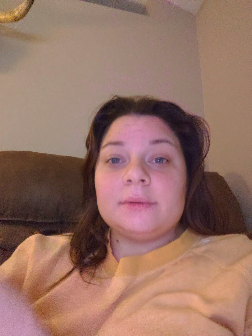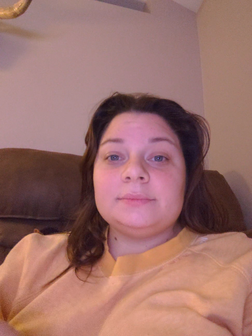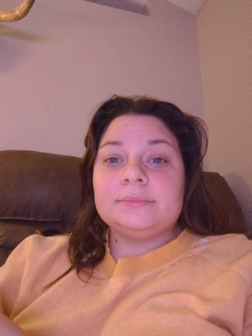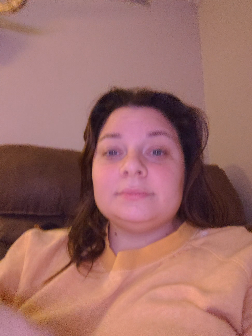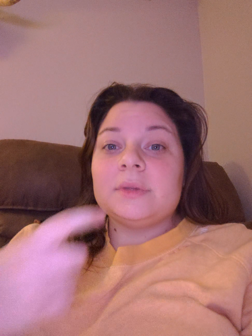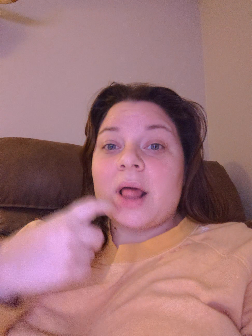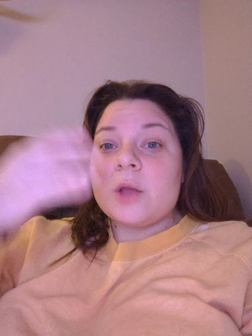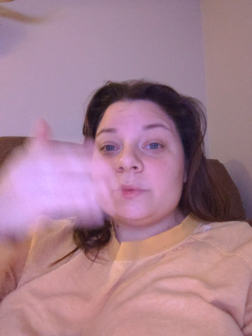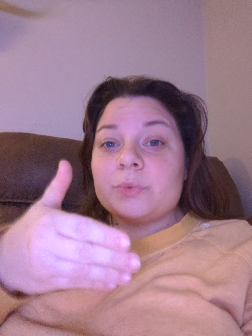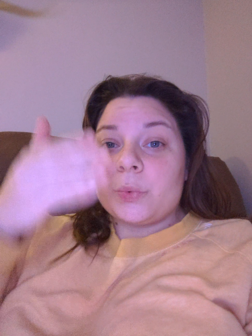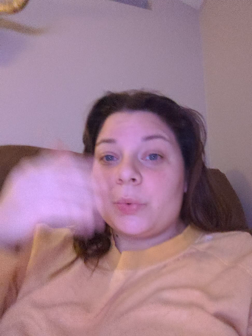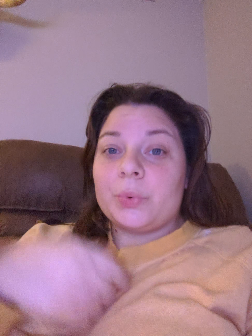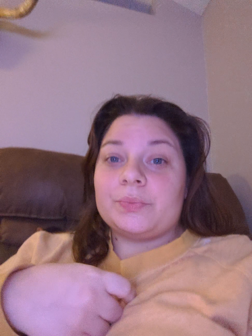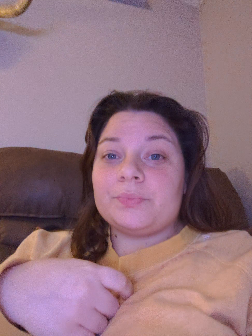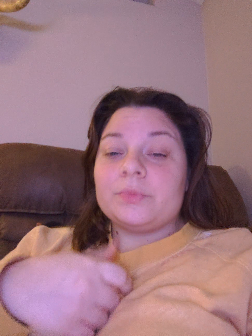window